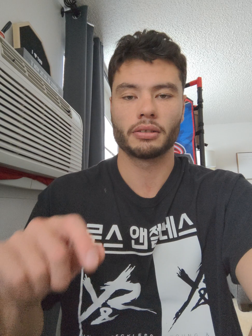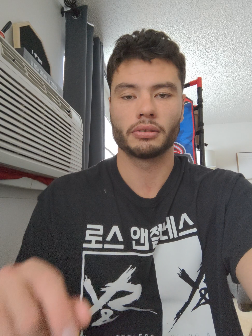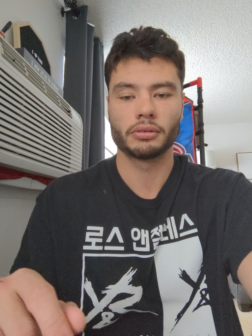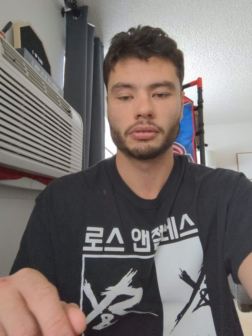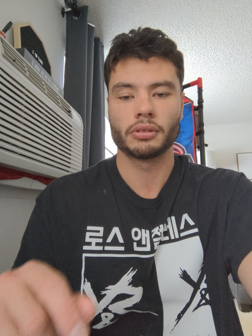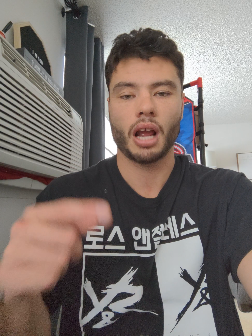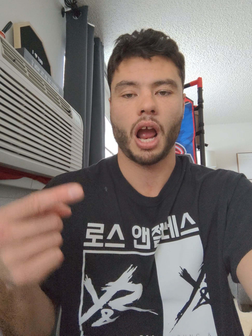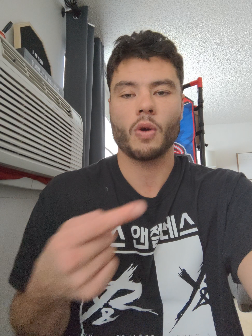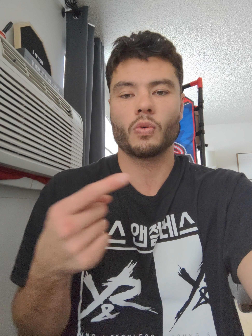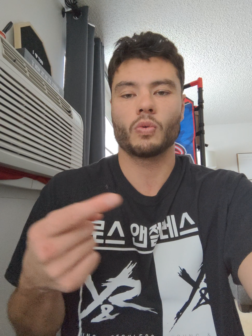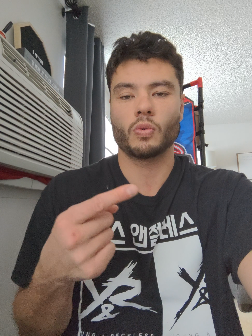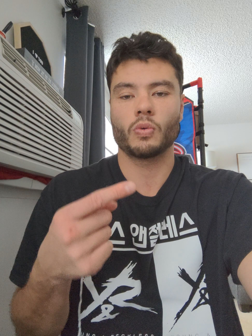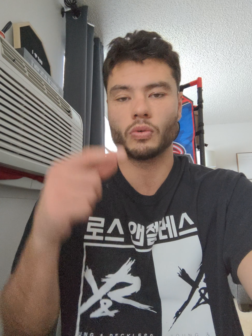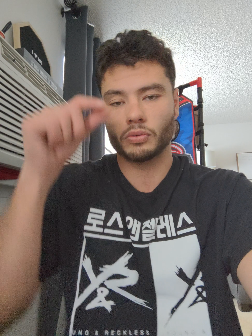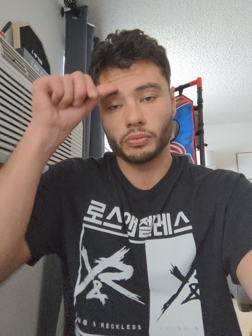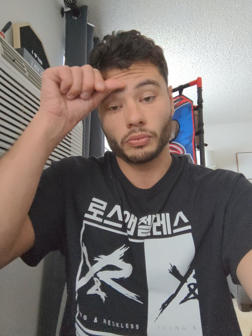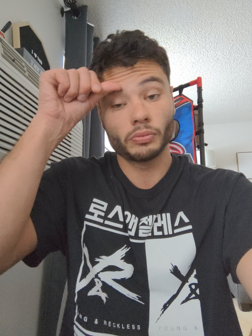owie